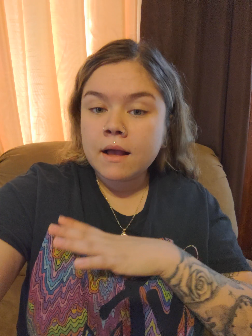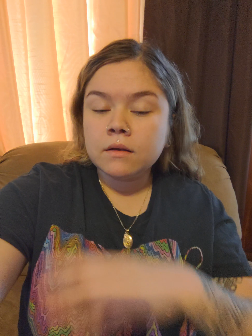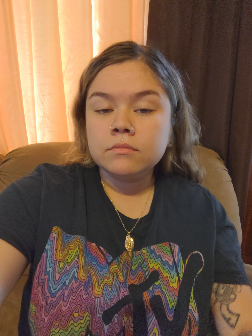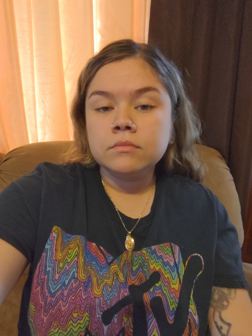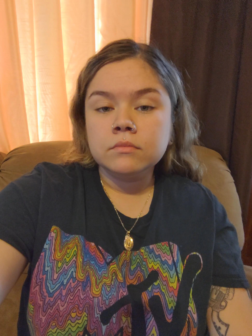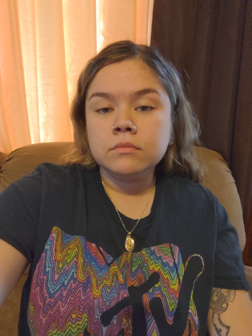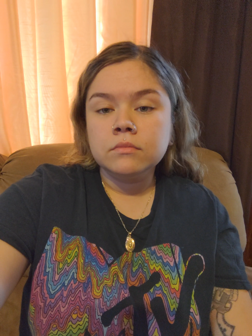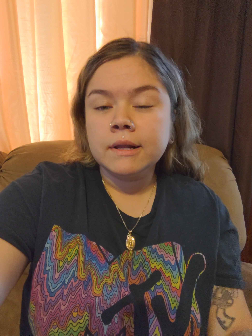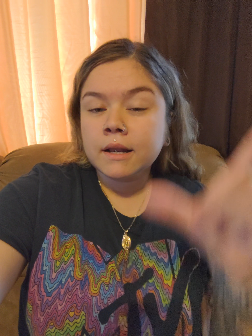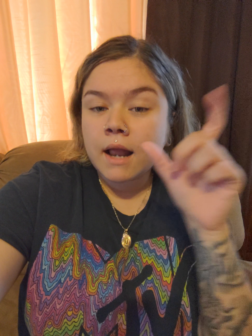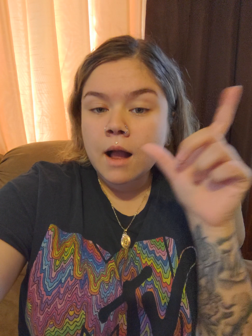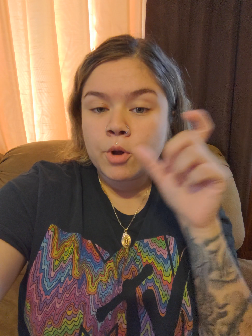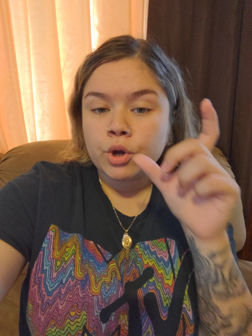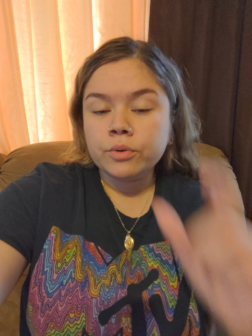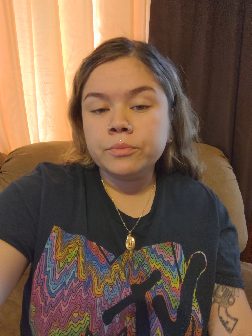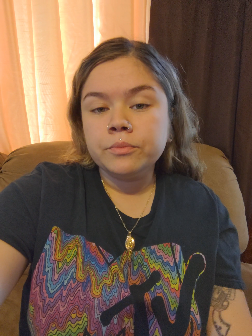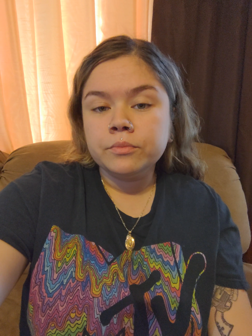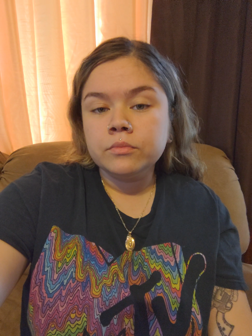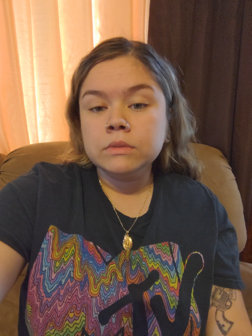camera